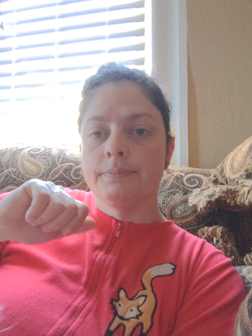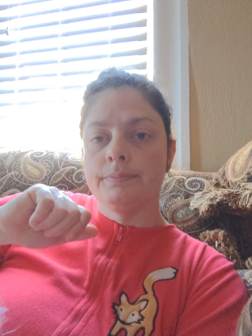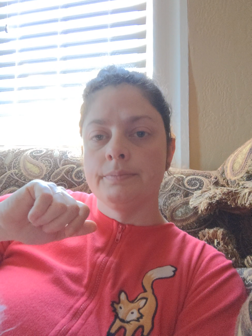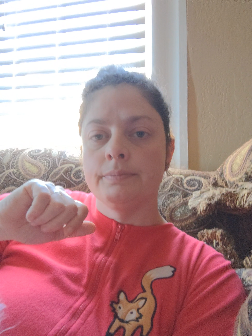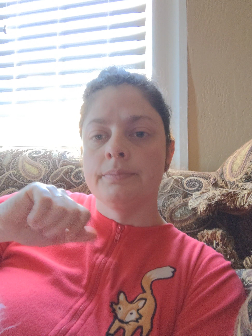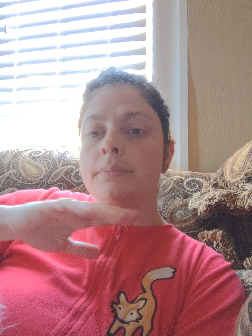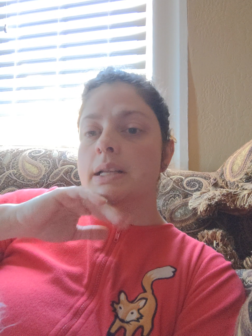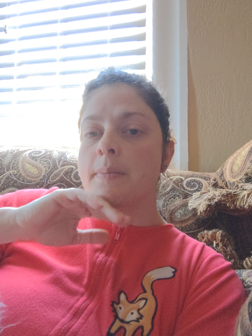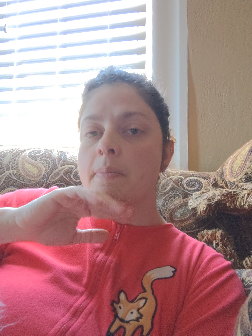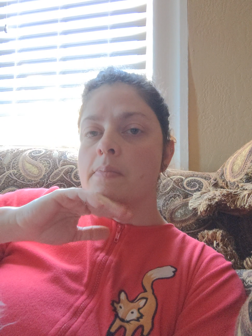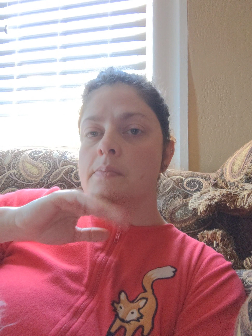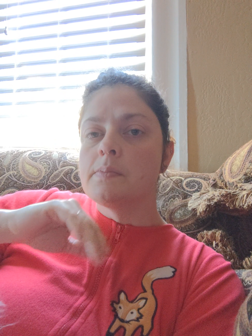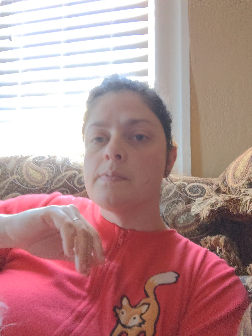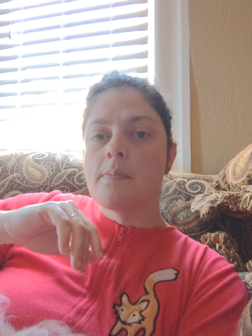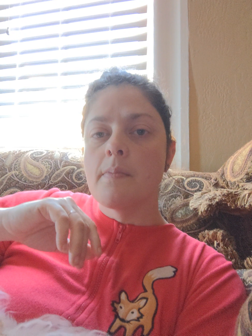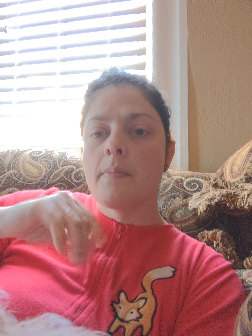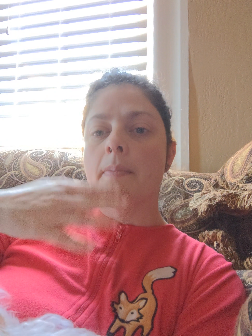pig